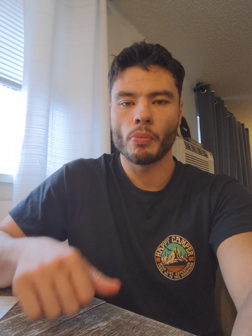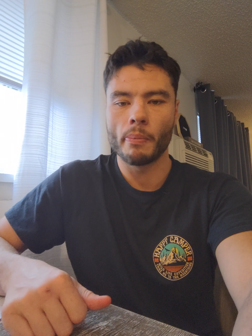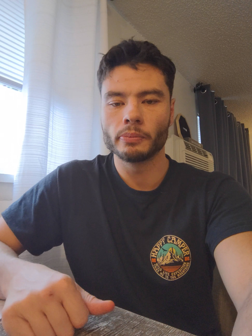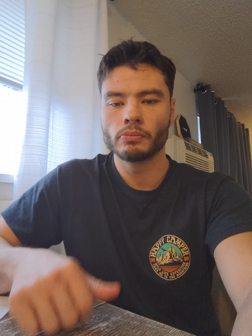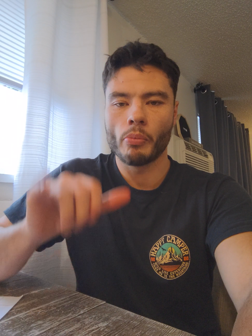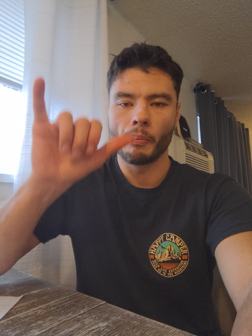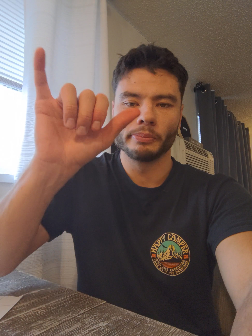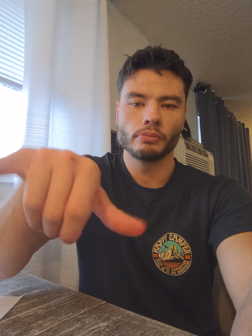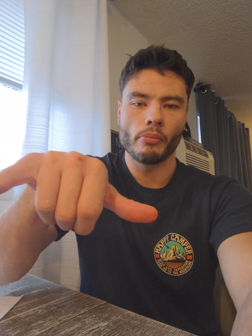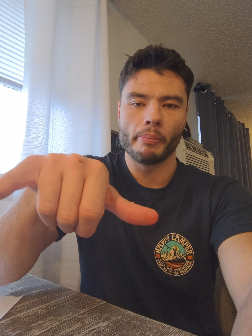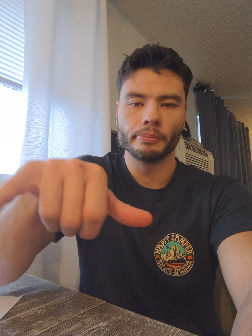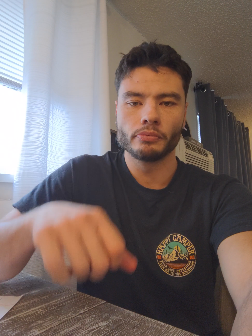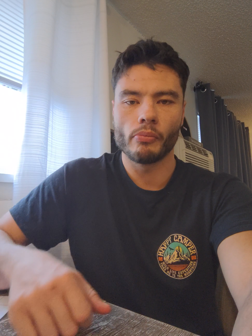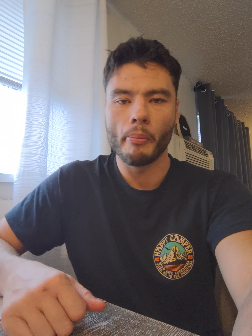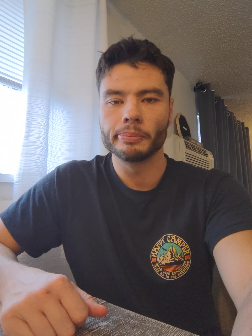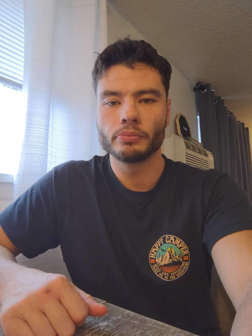that